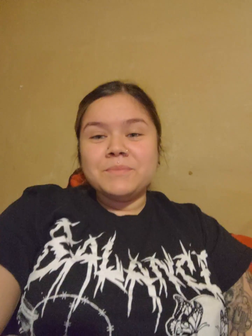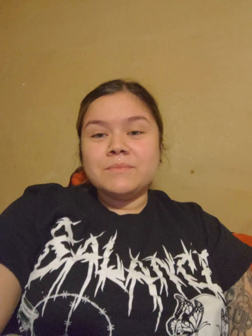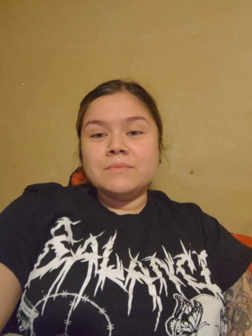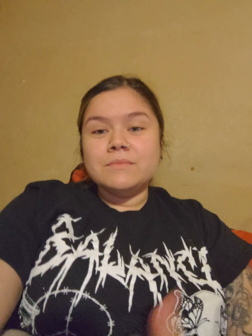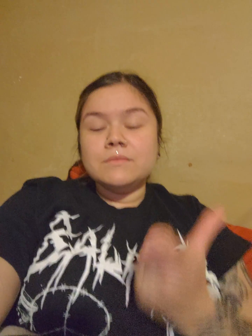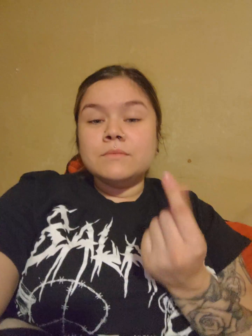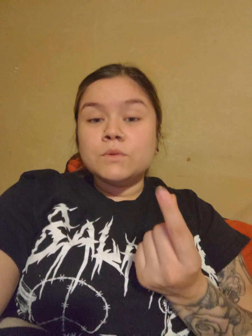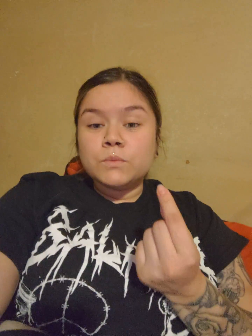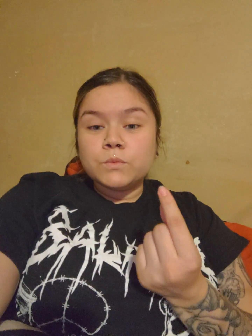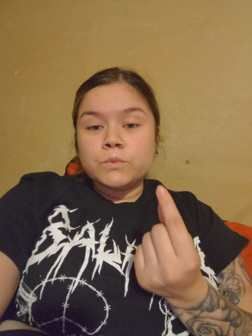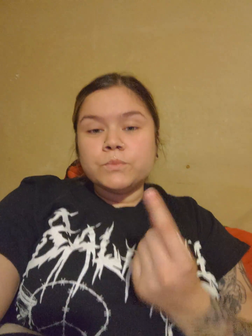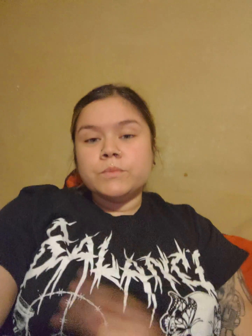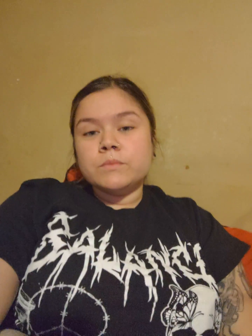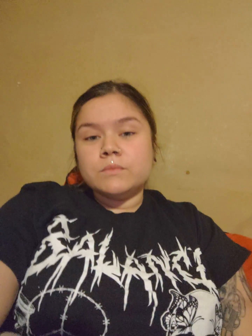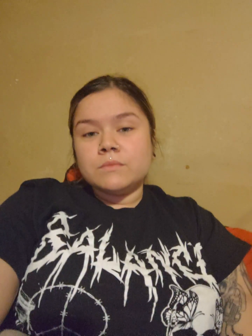do